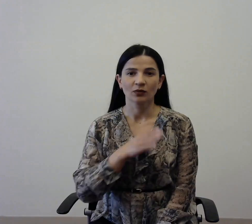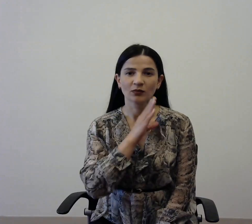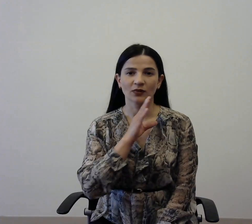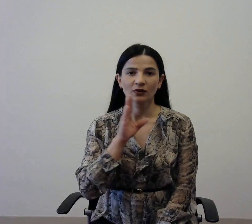ana